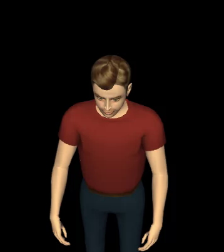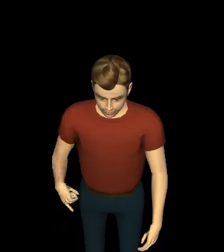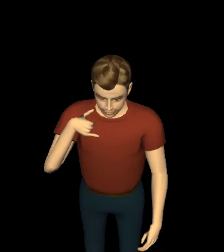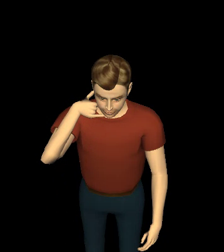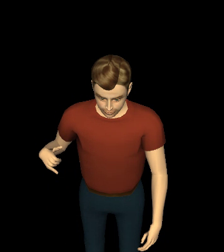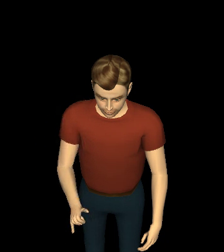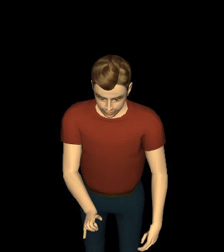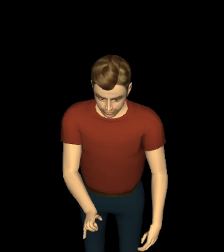يتصل هاتفيا